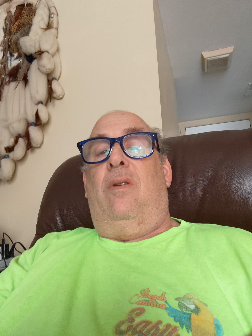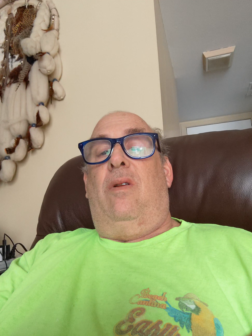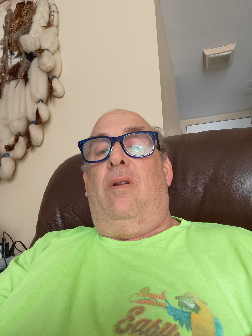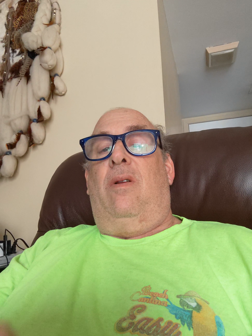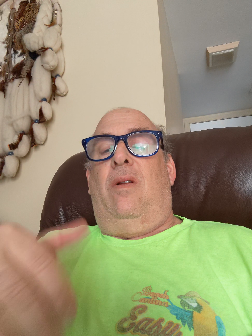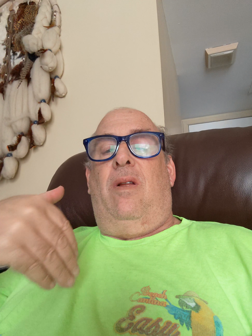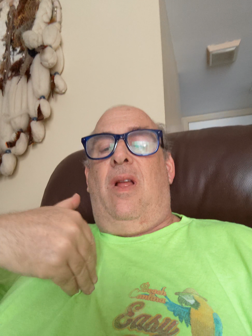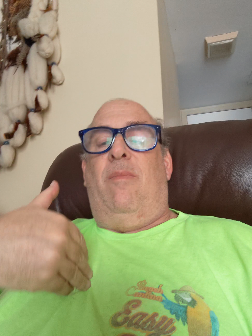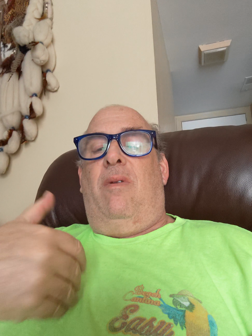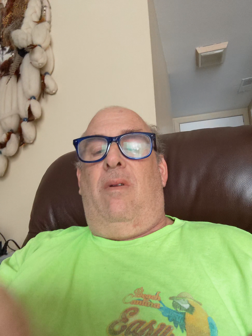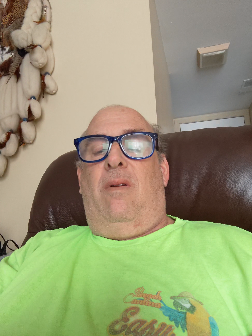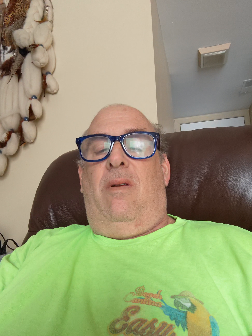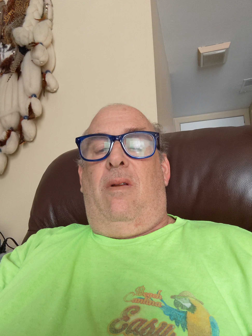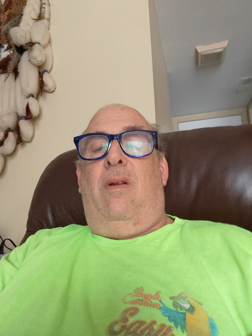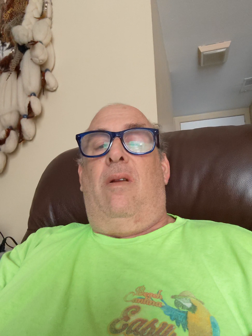animal